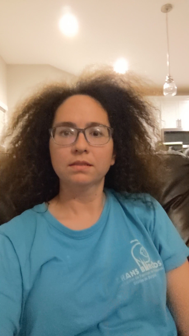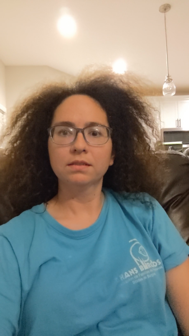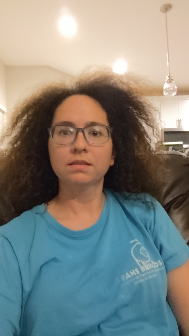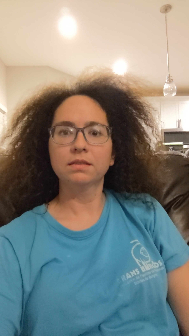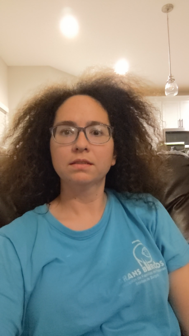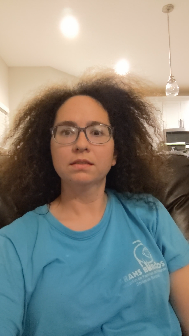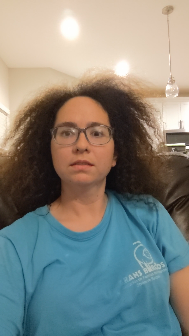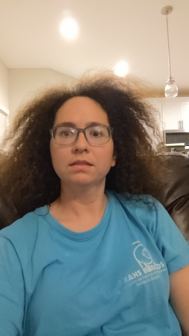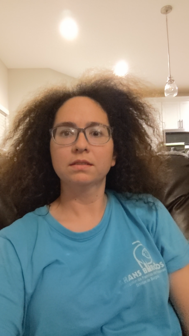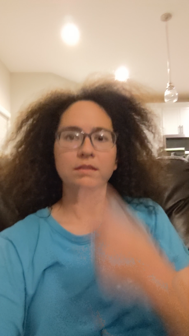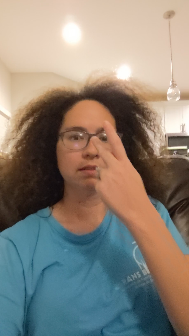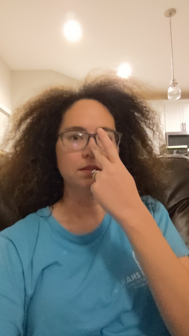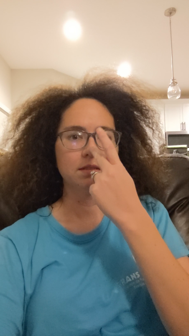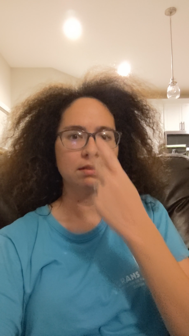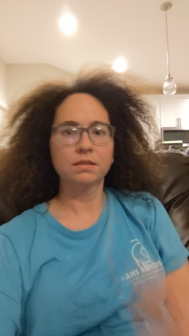penis